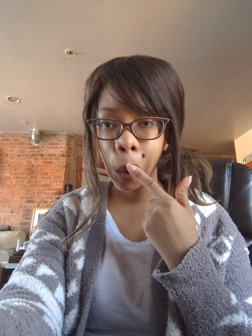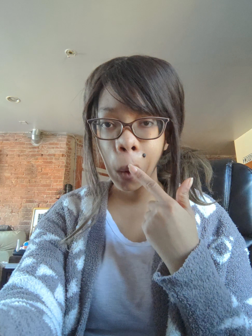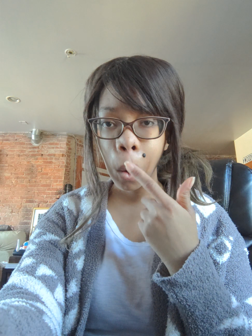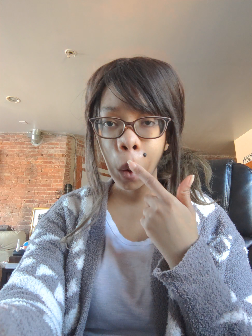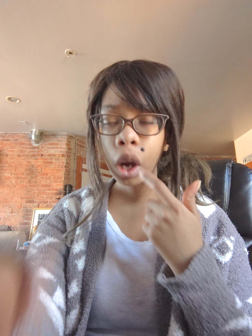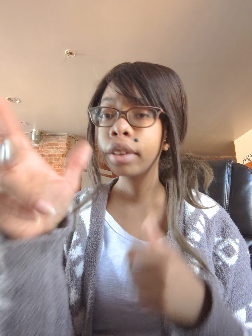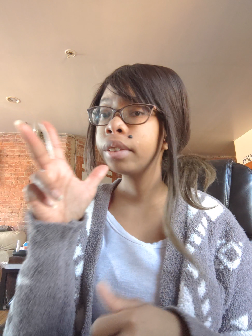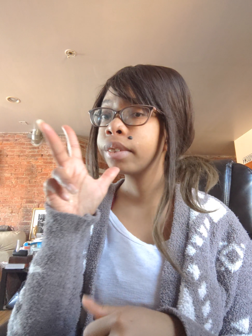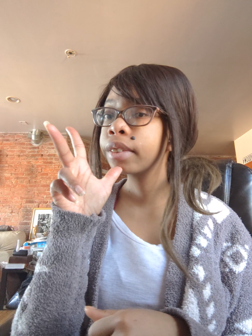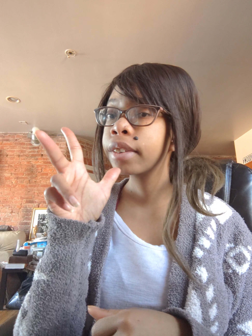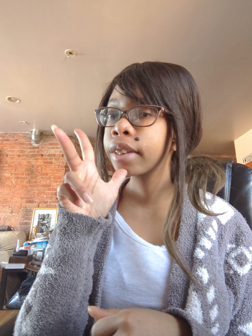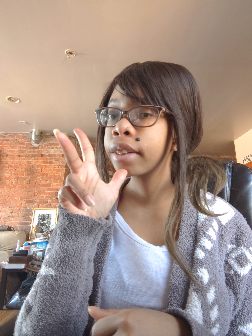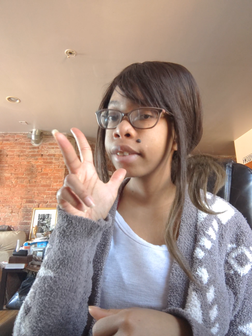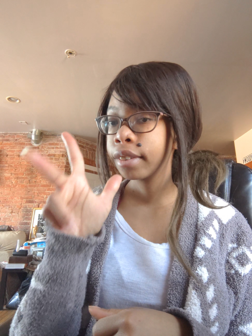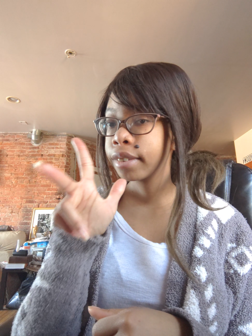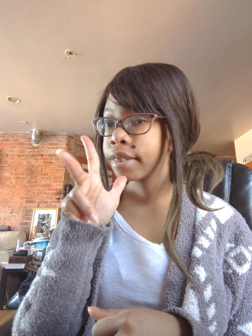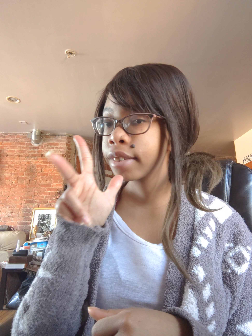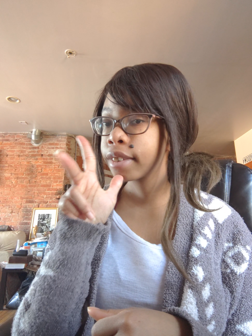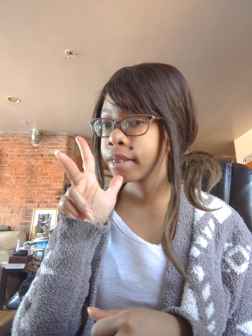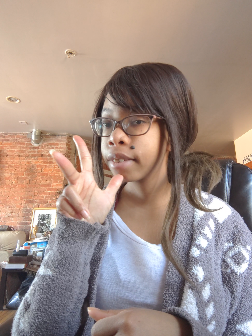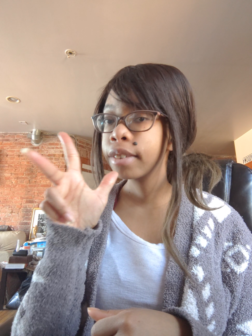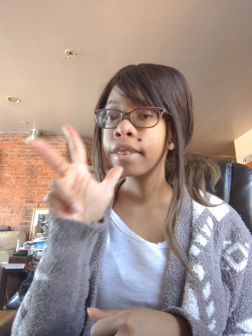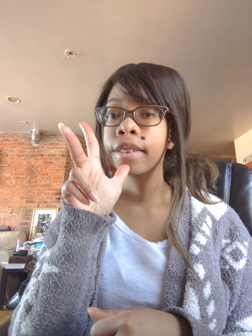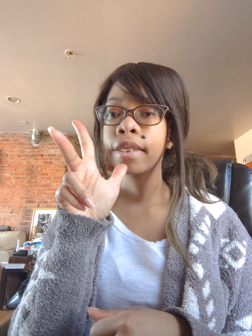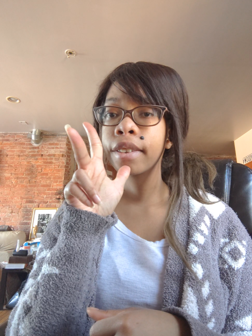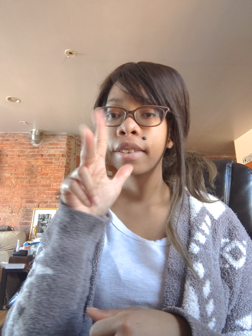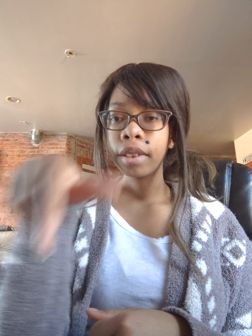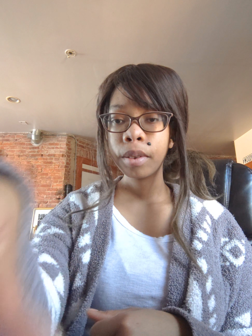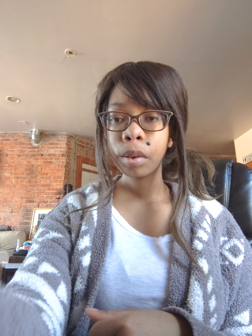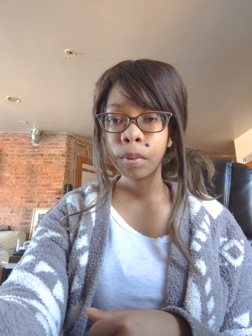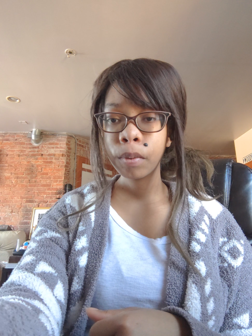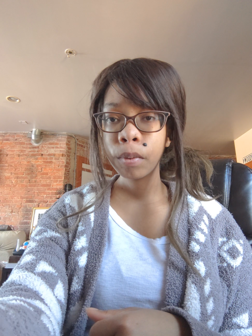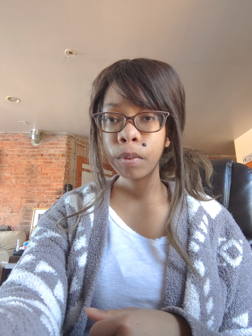hen